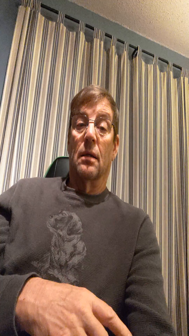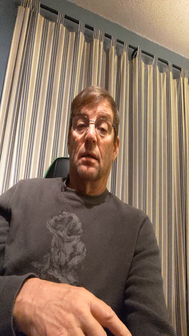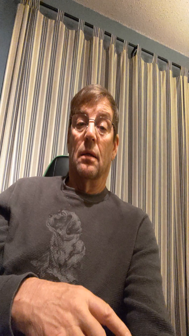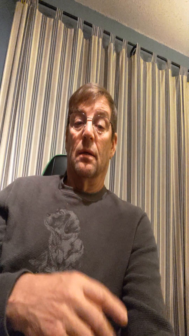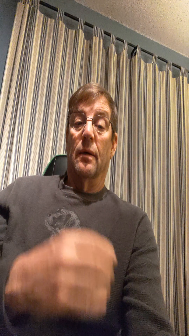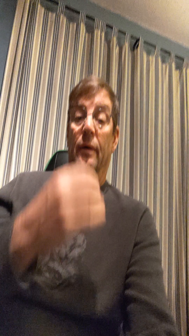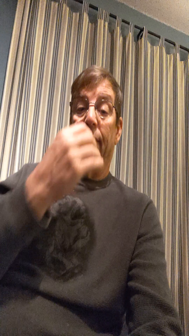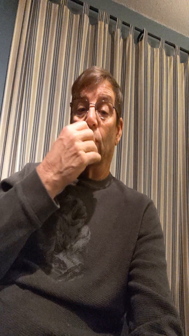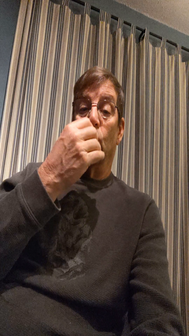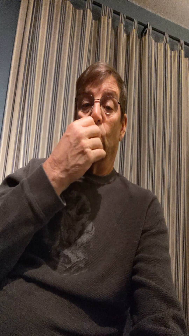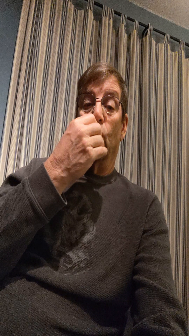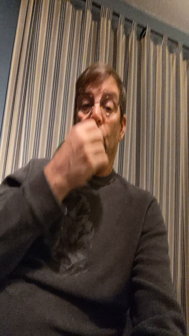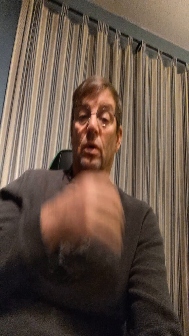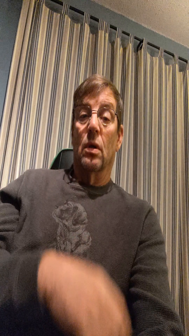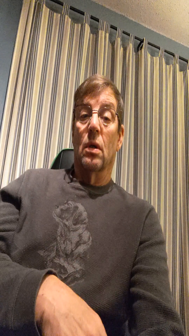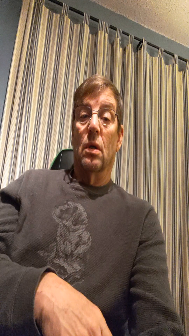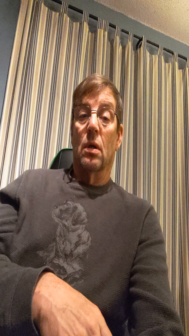food